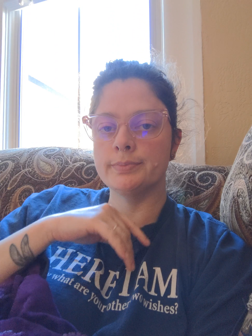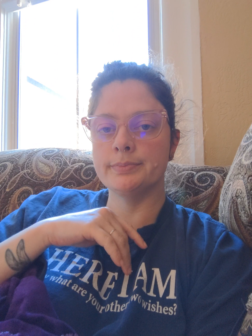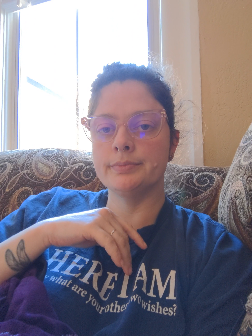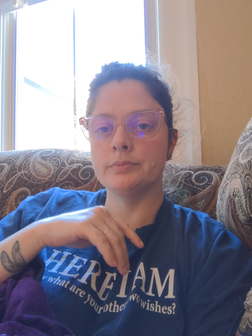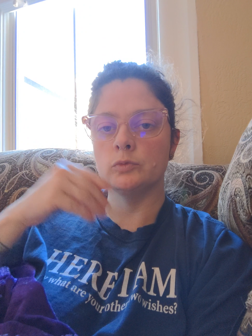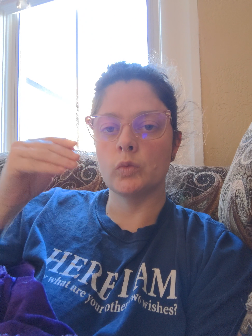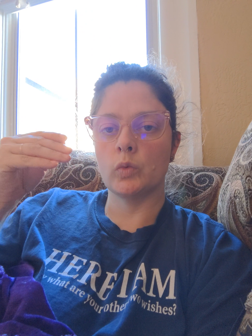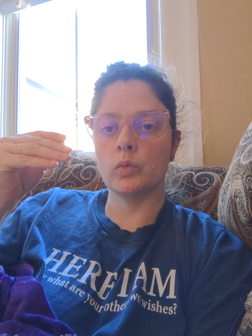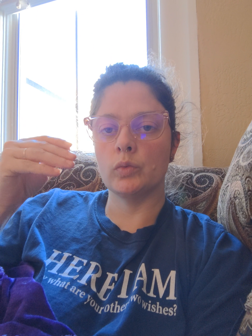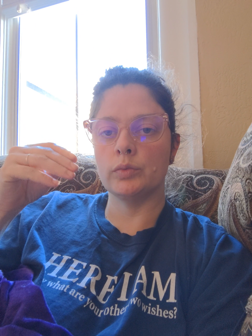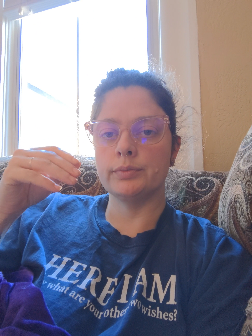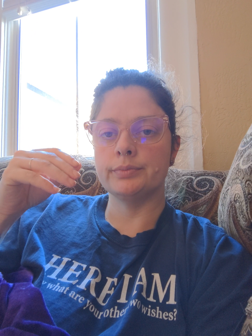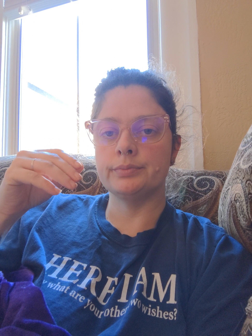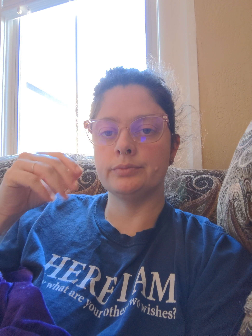store